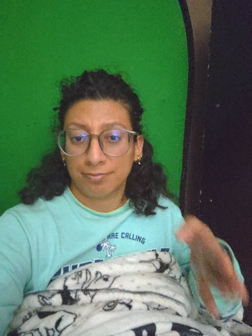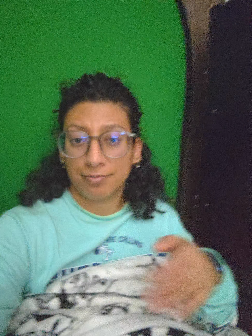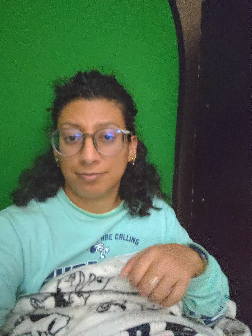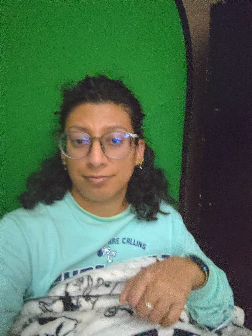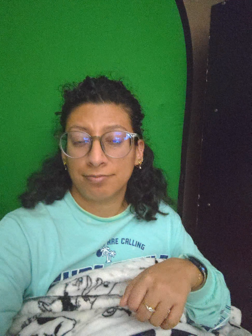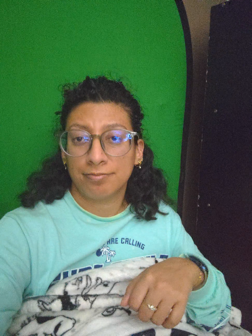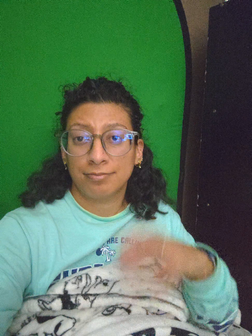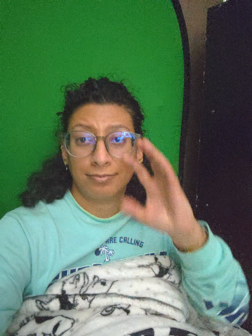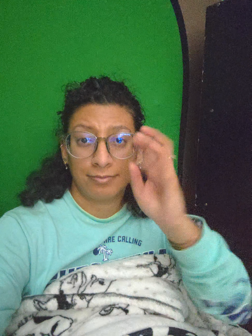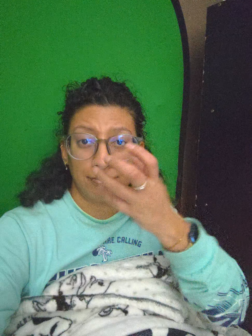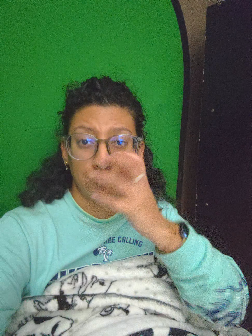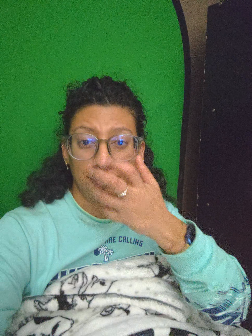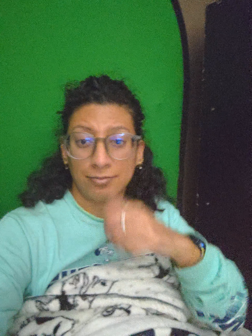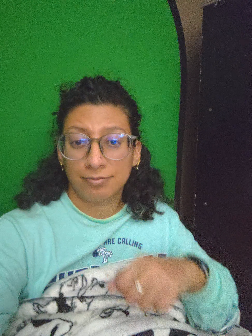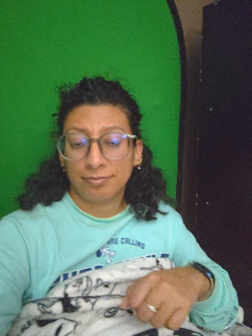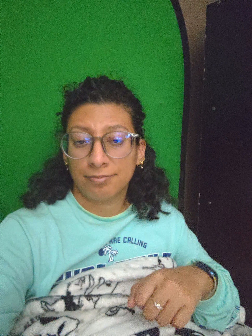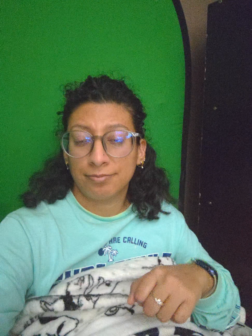clown